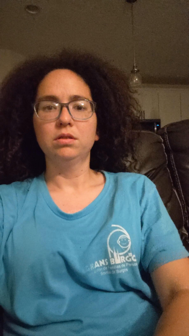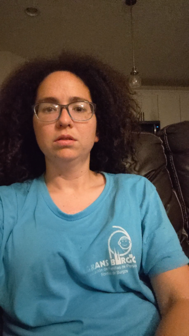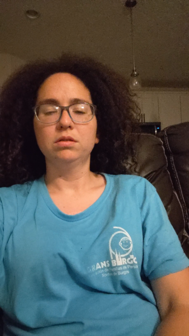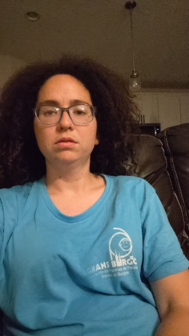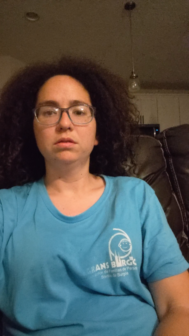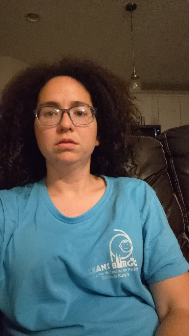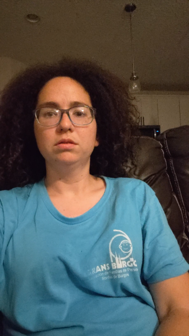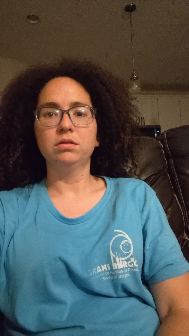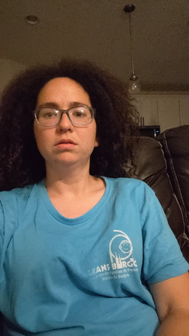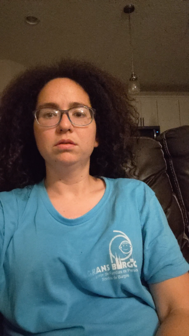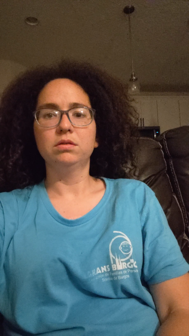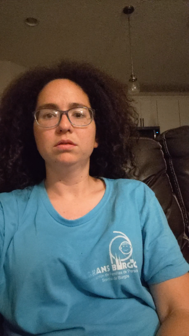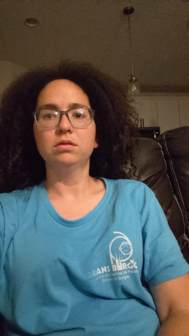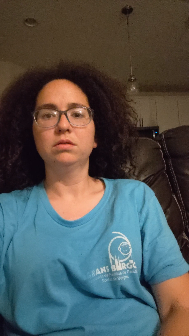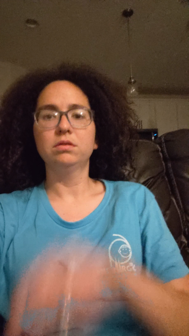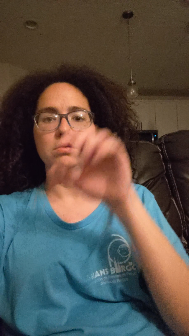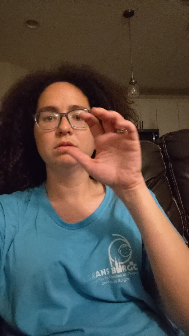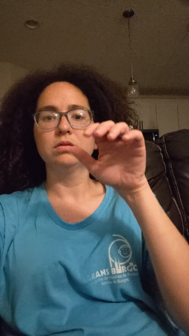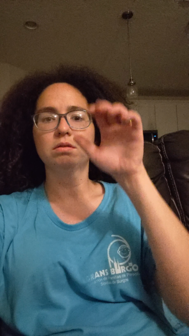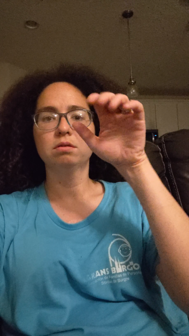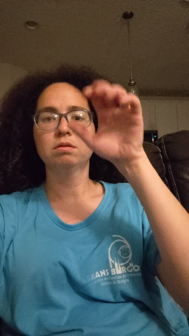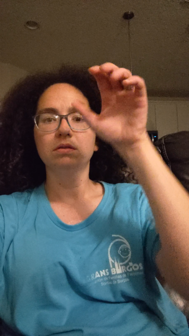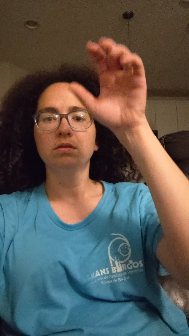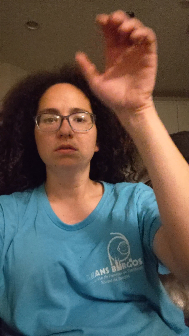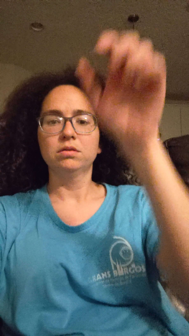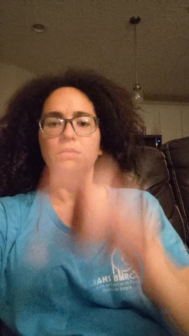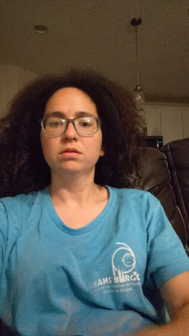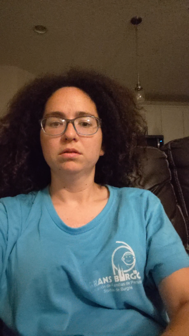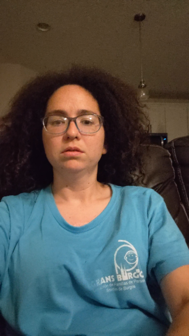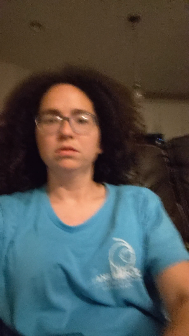climb